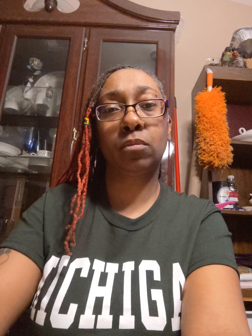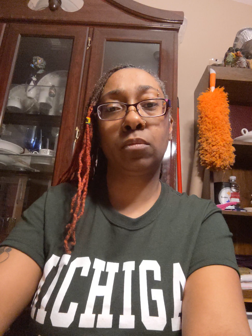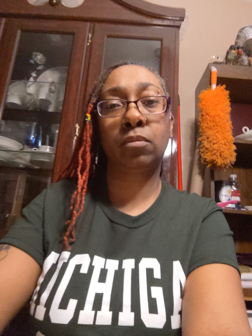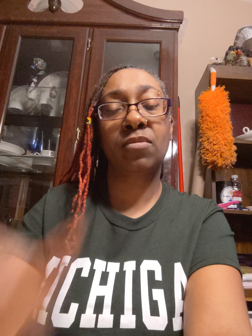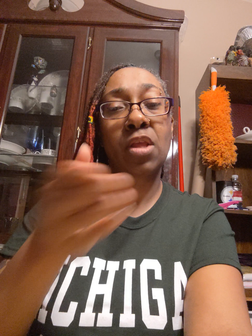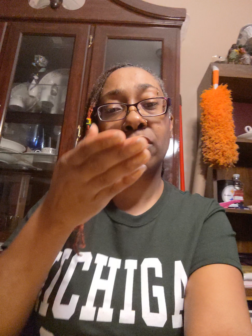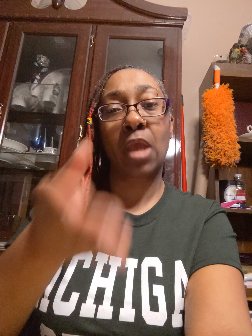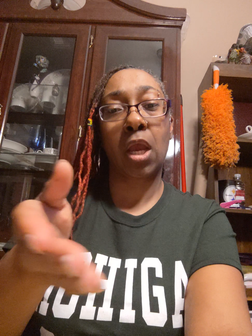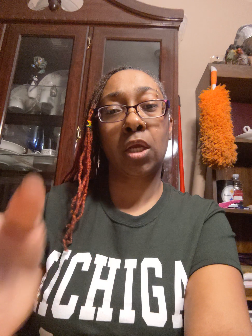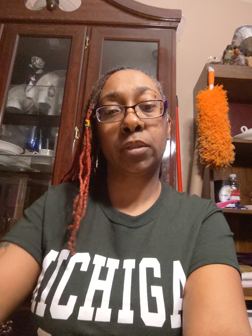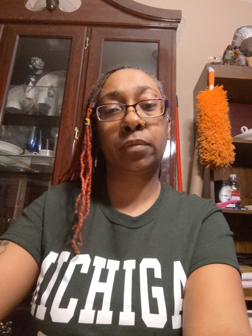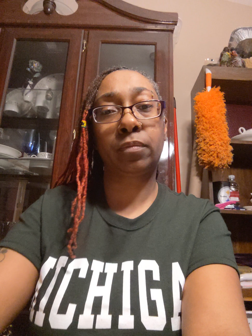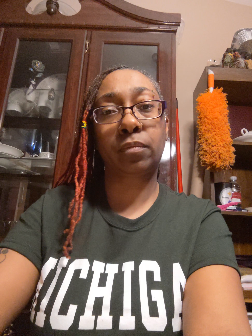there